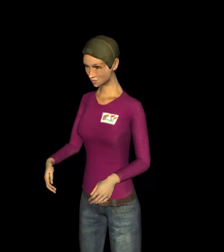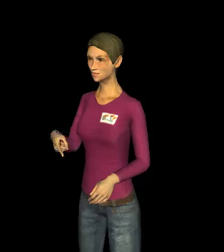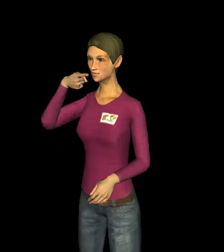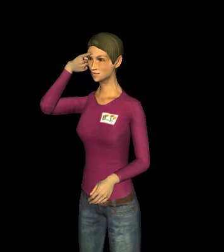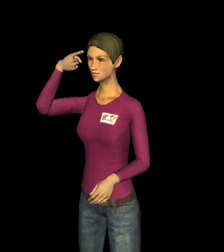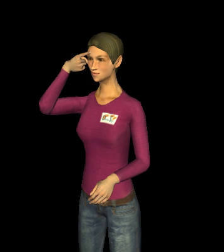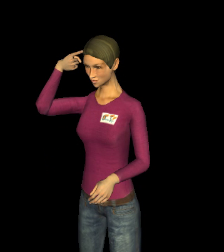ذكي